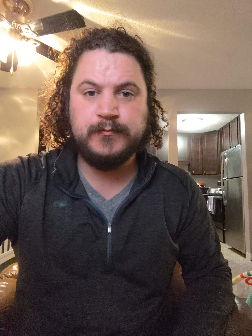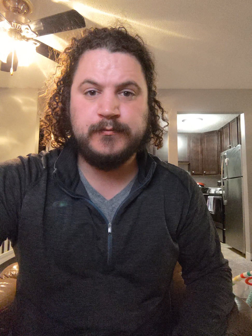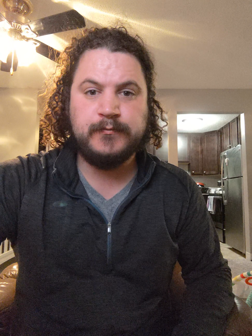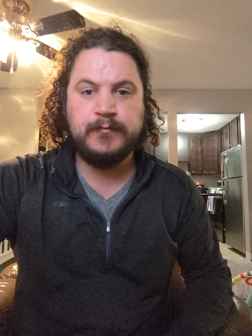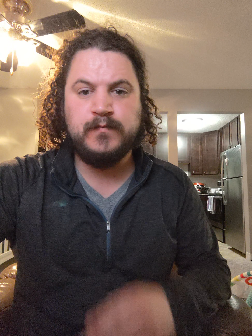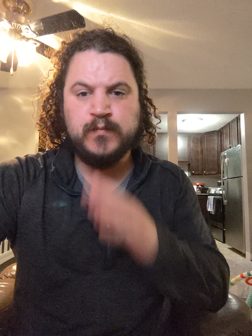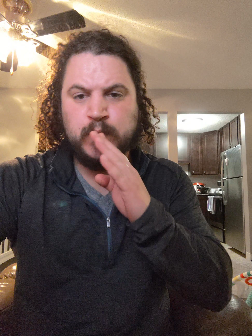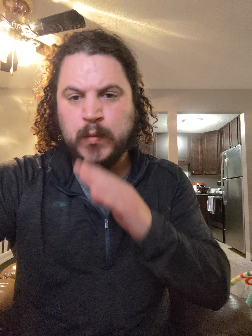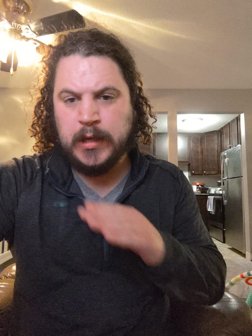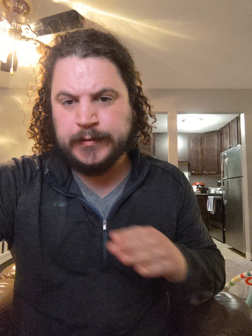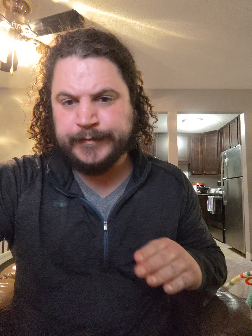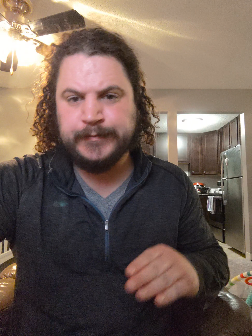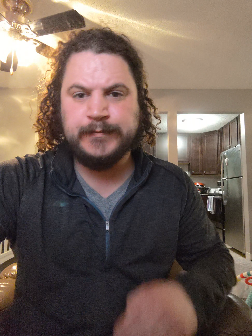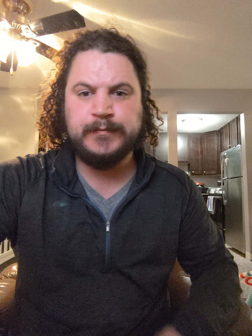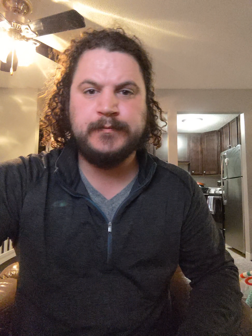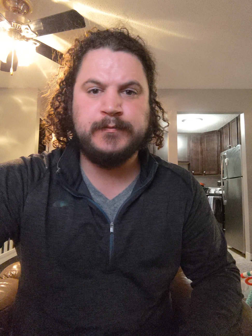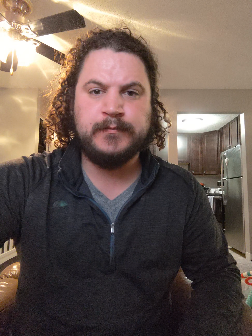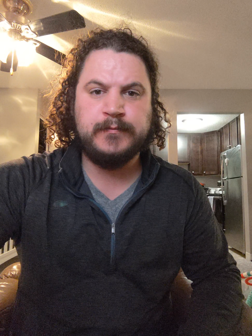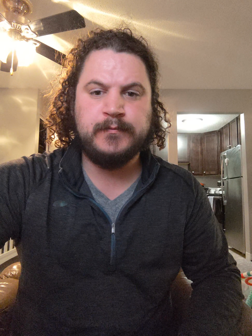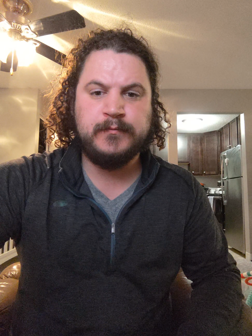quiet